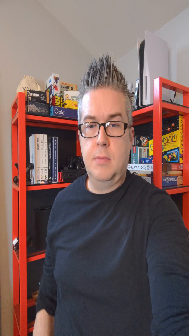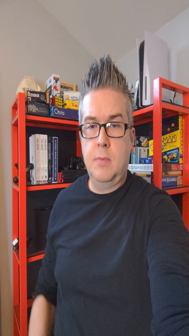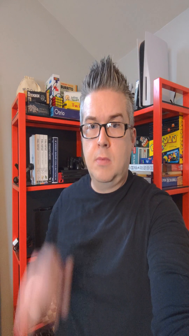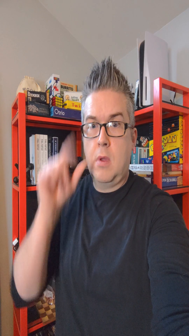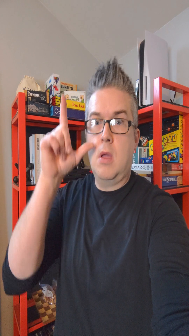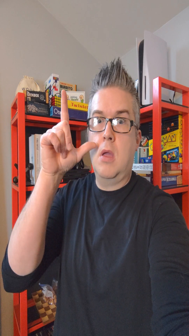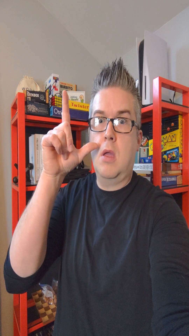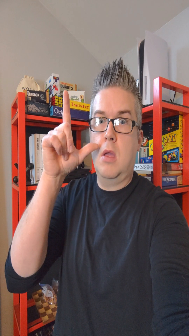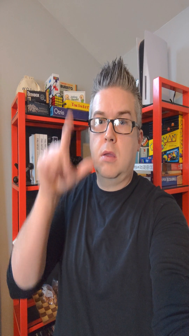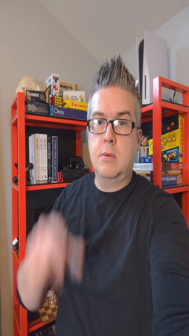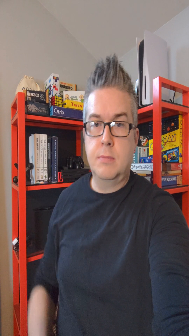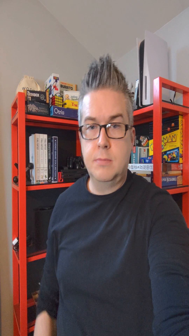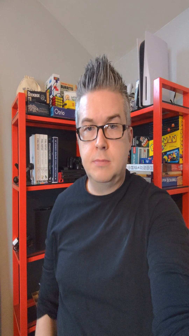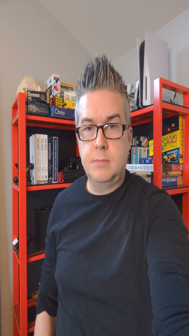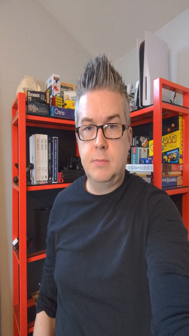awake